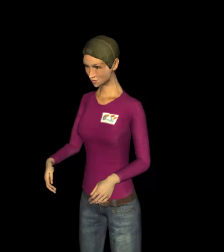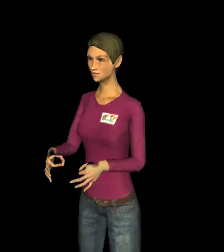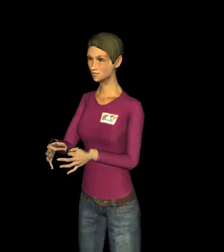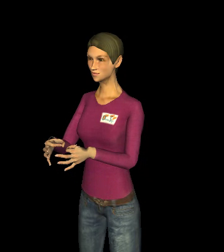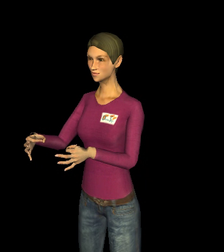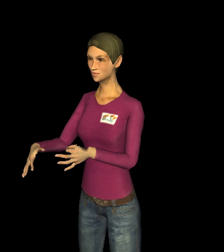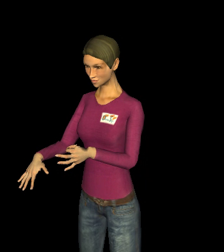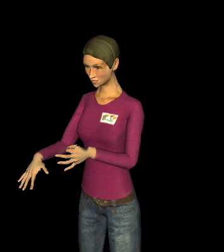نتائج